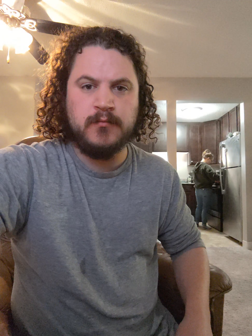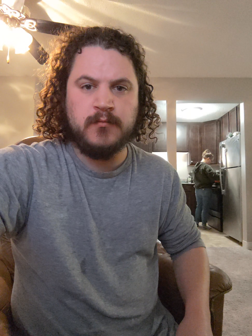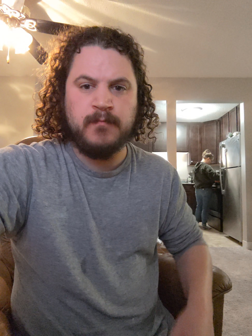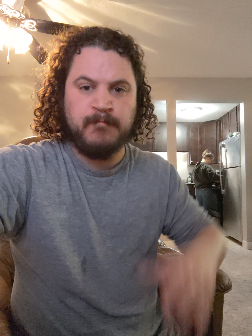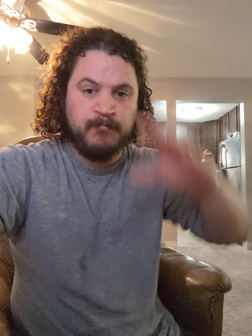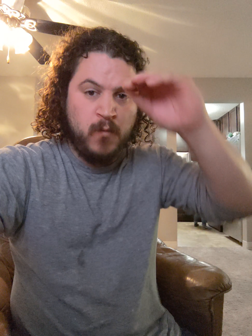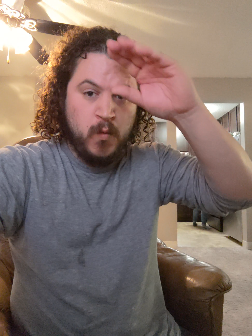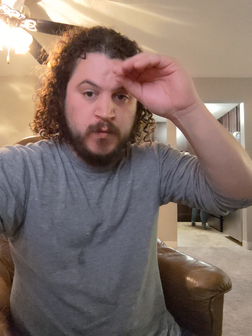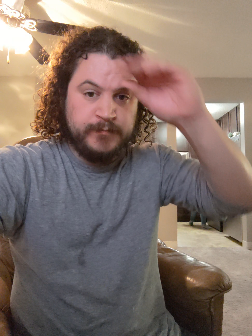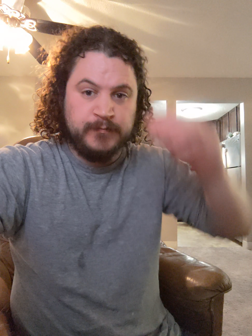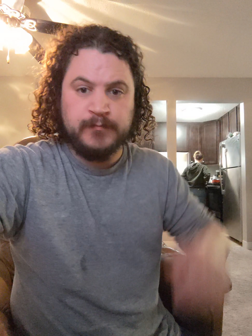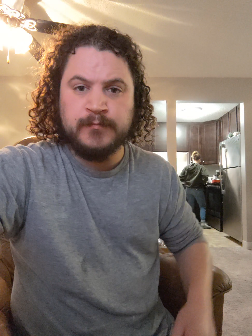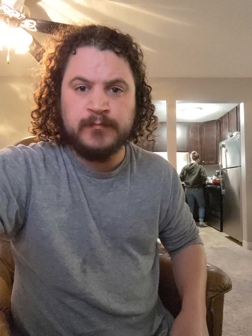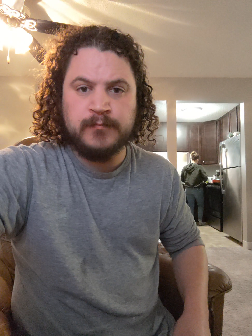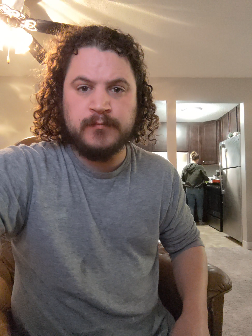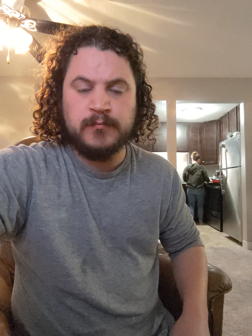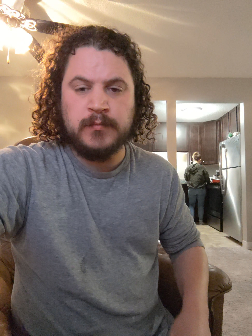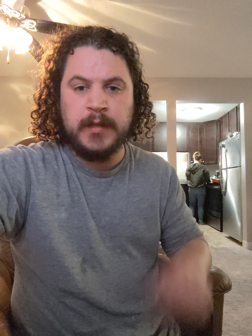boy